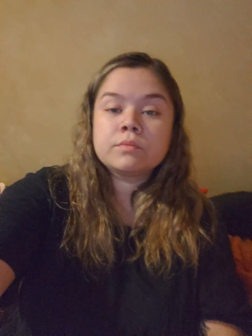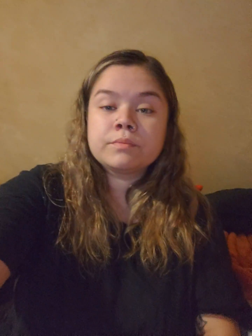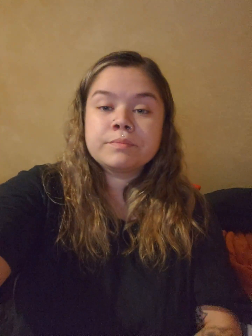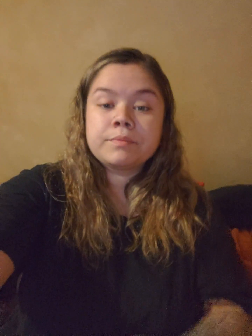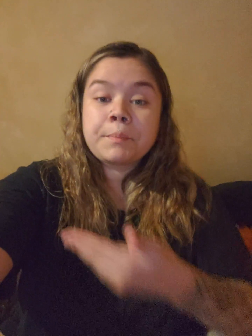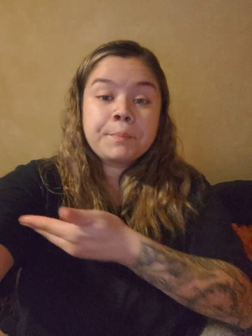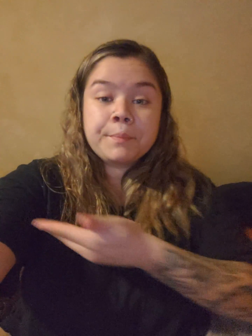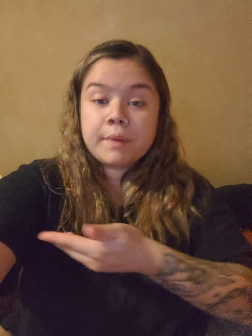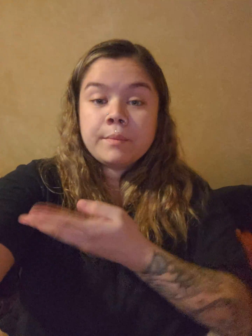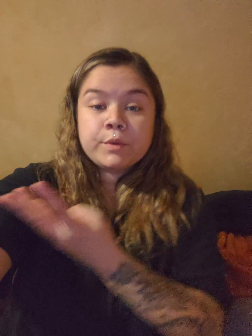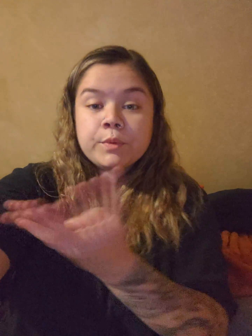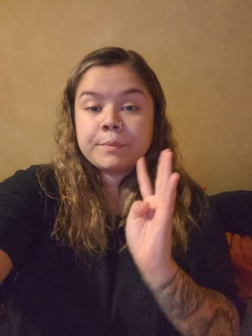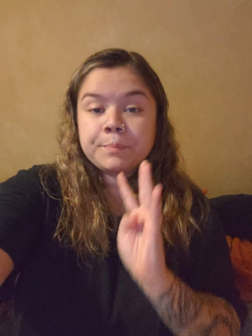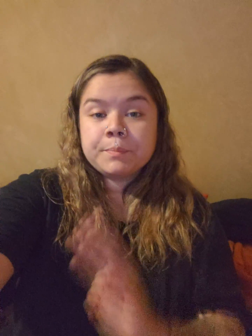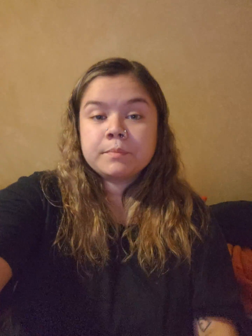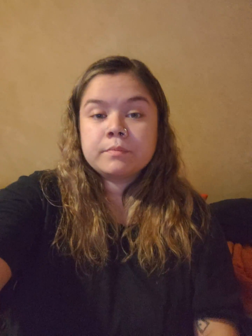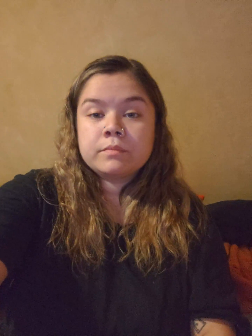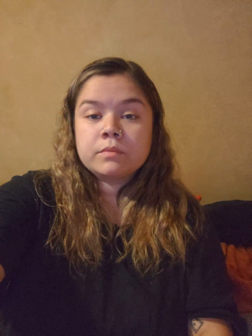crib